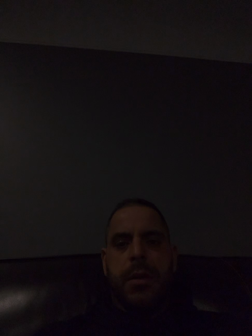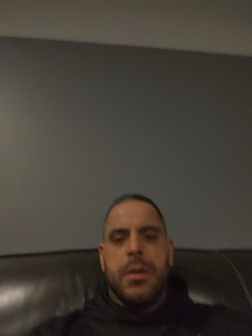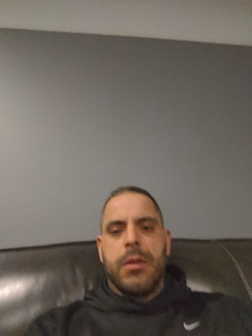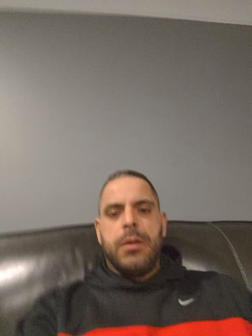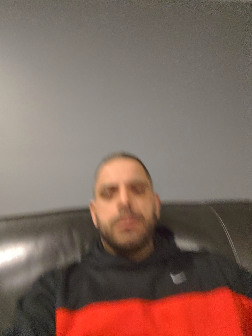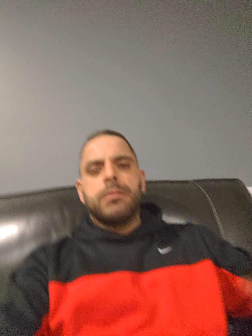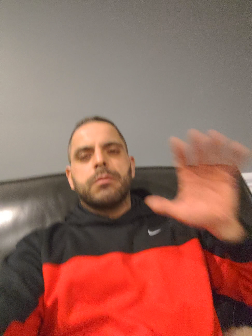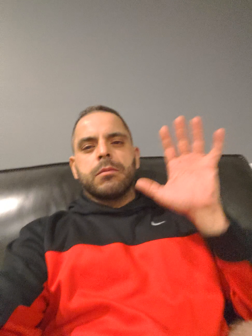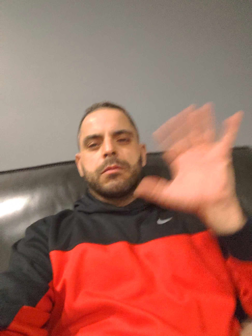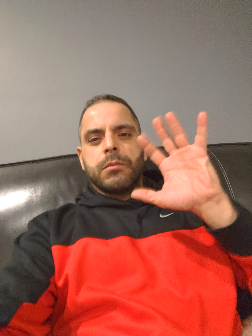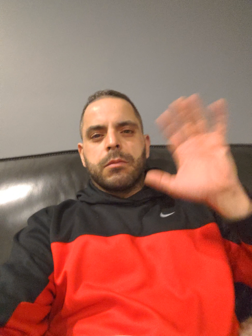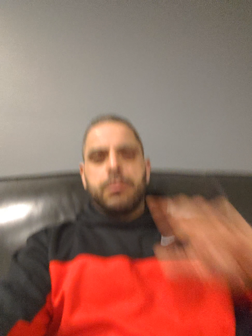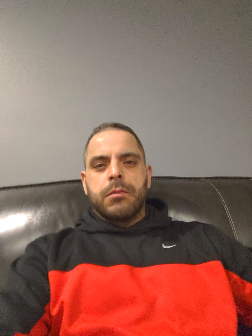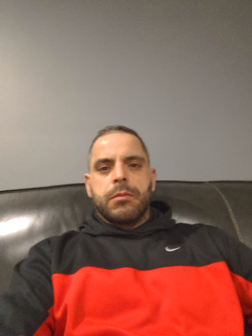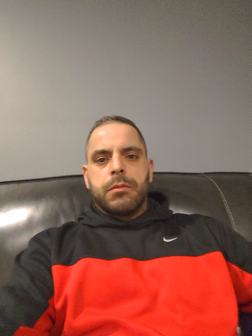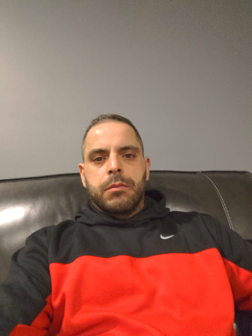bye